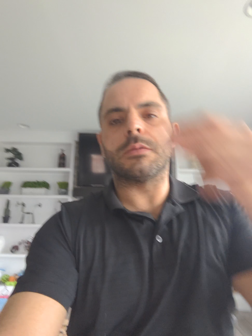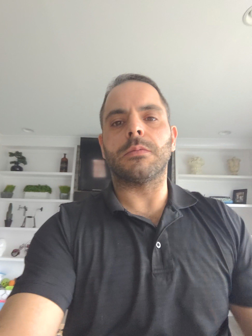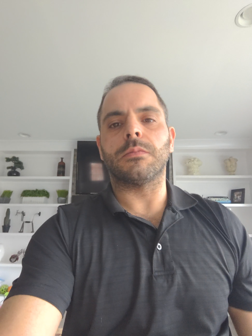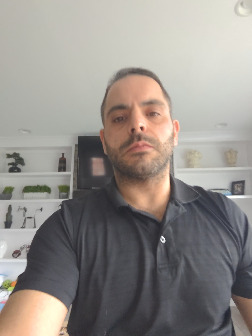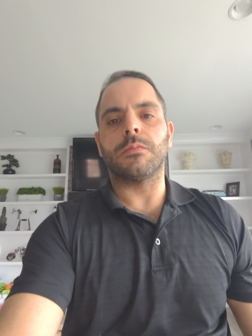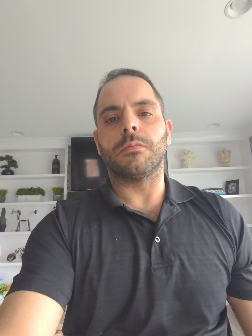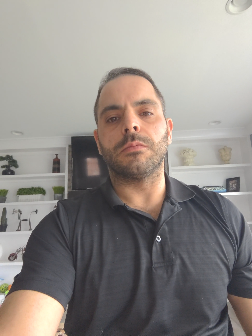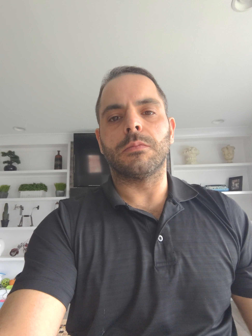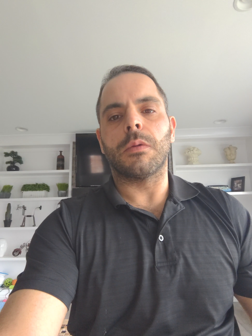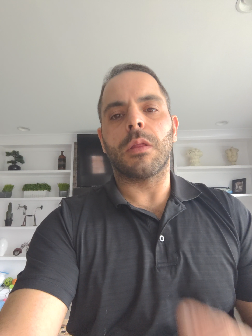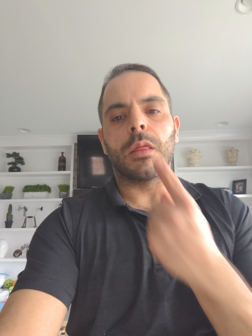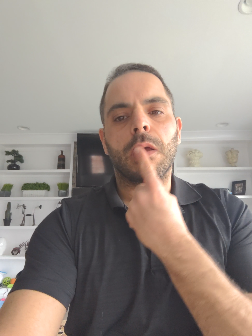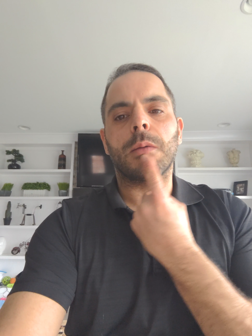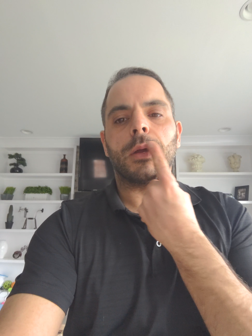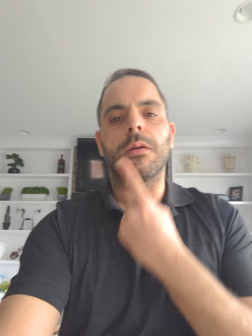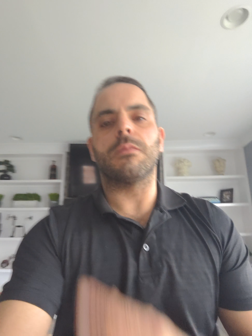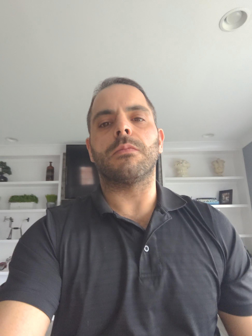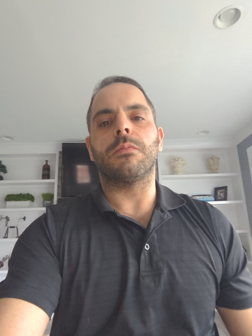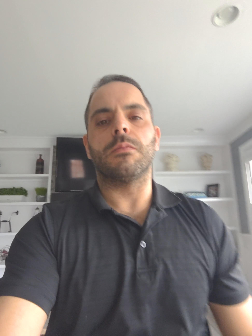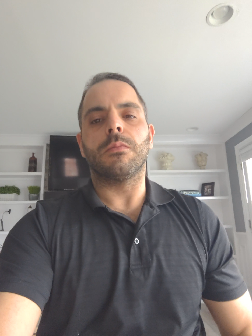lips